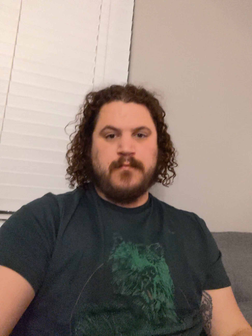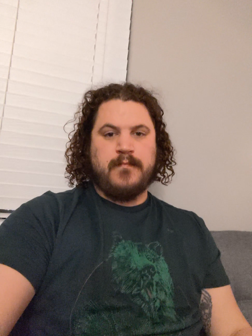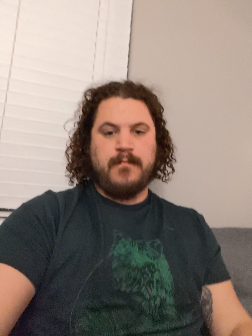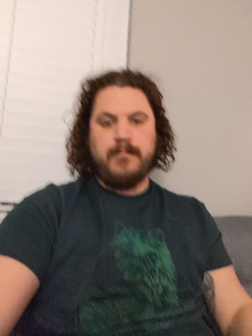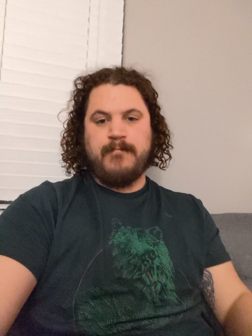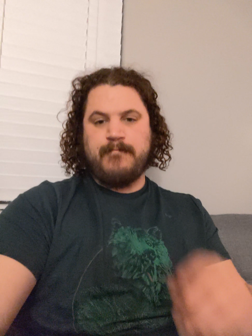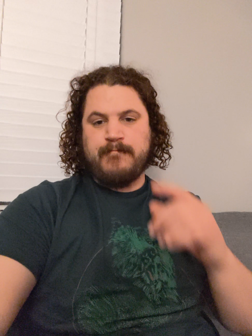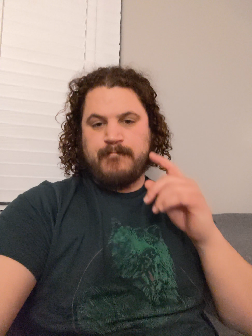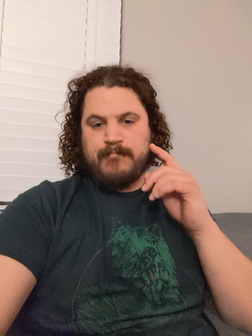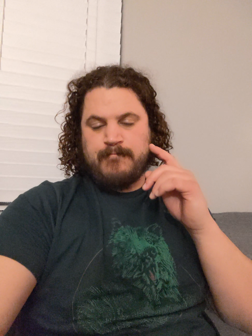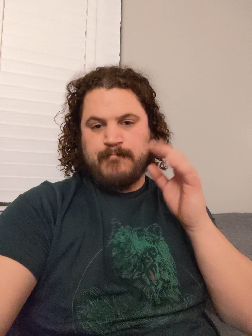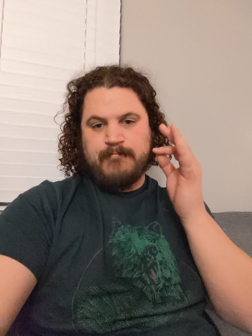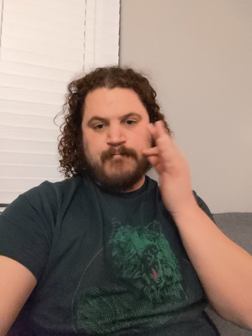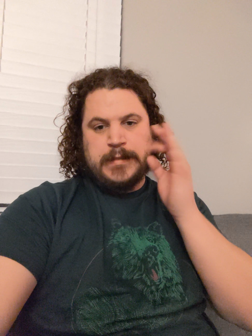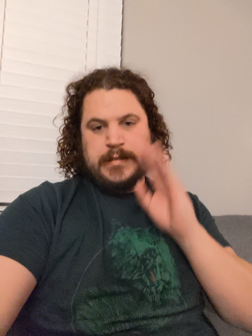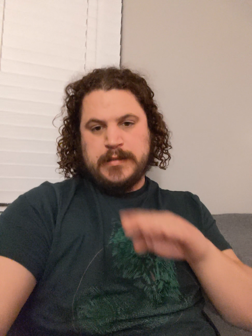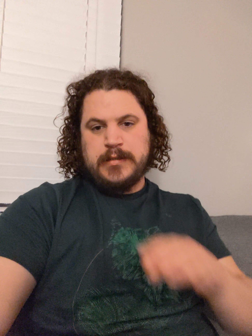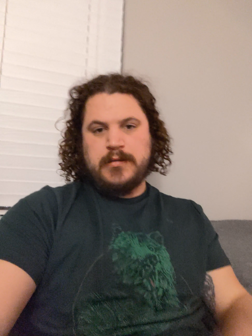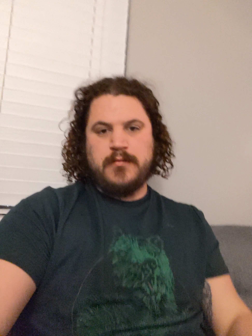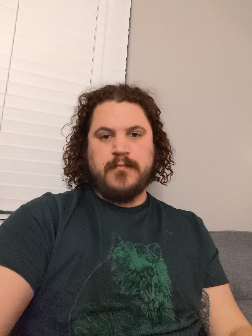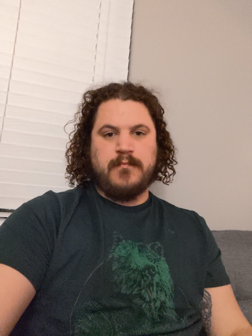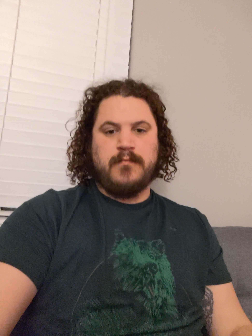bee